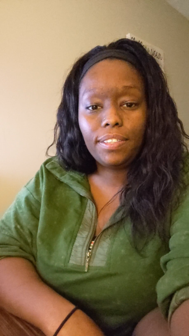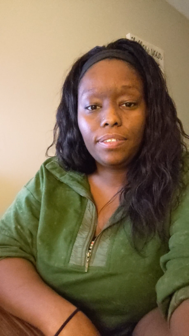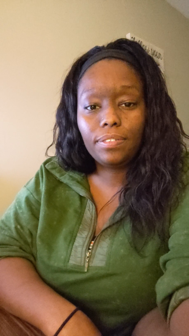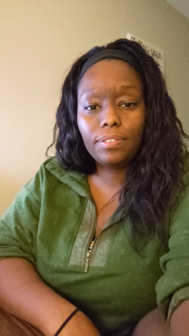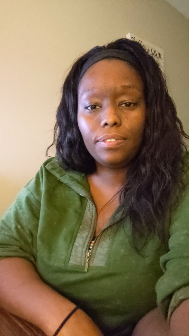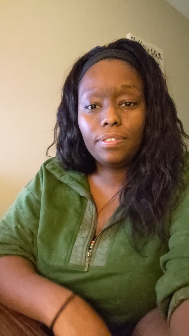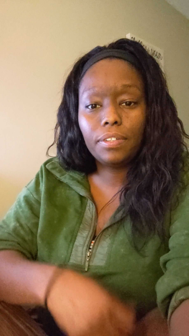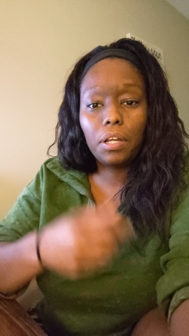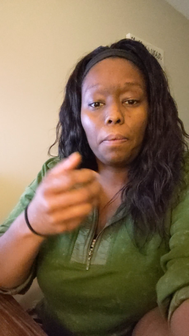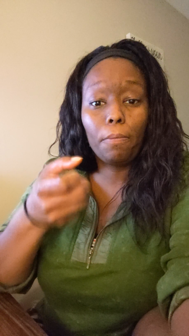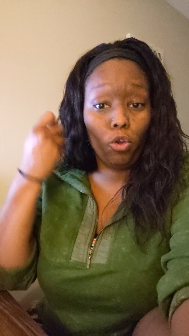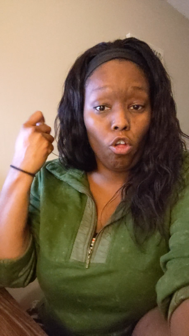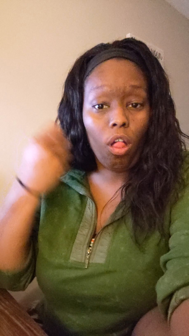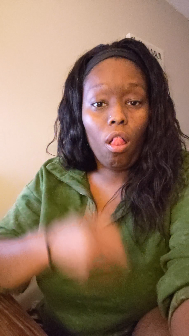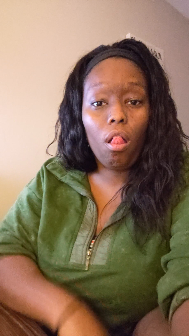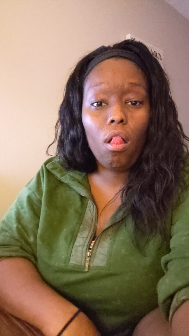pull